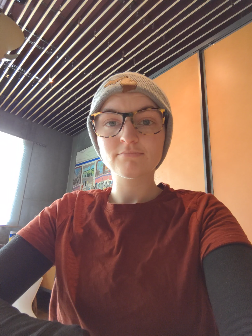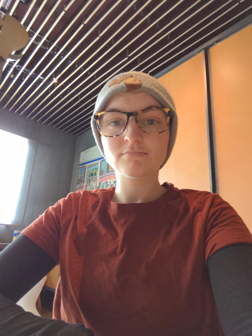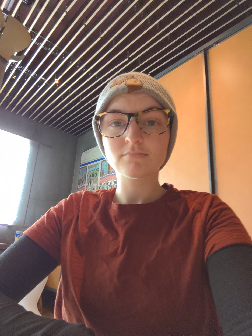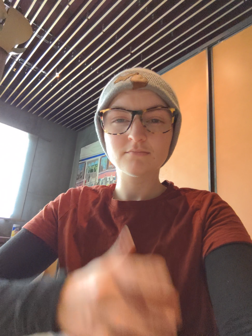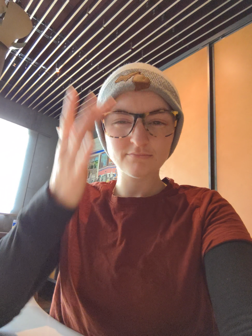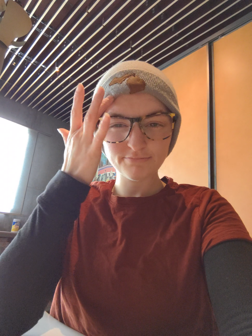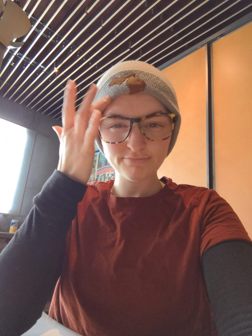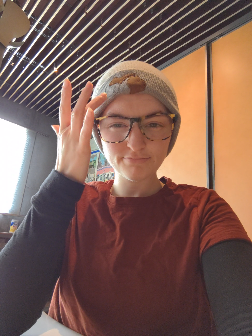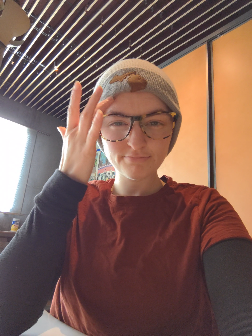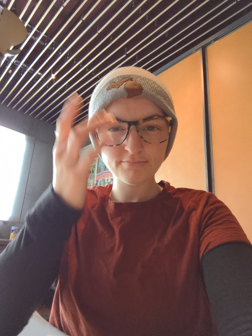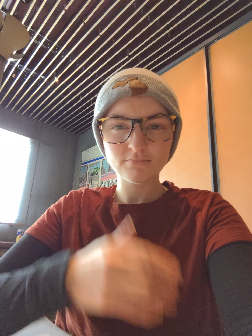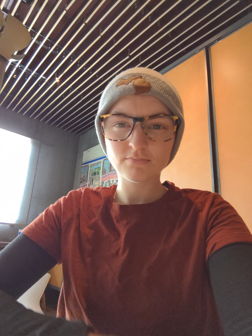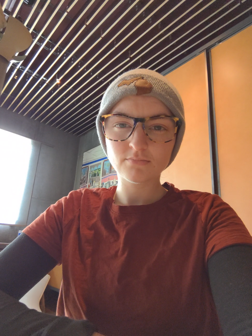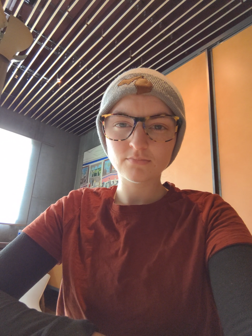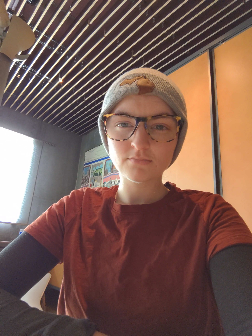sick